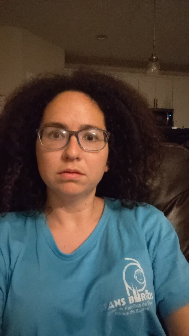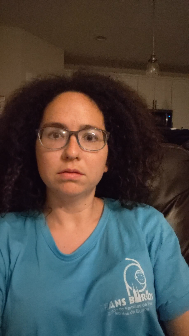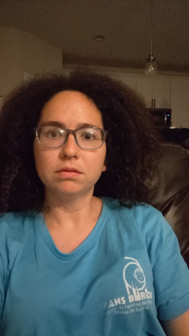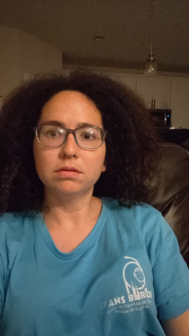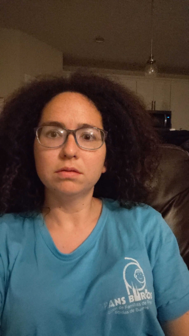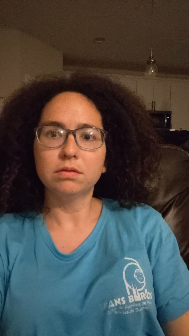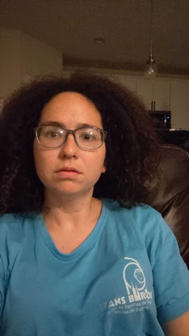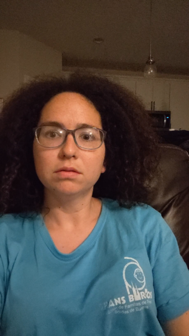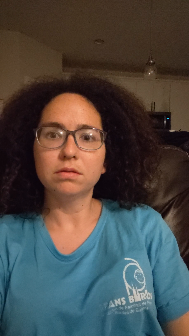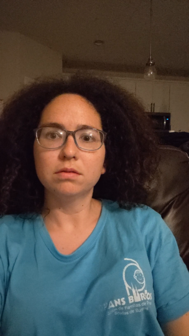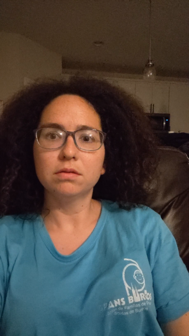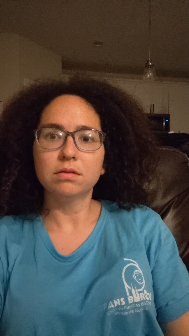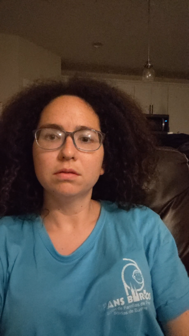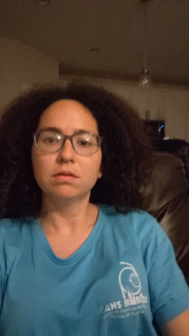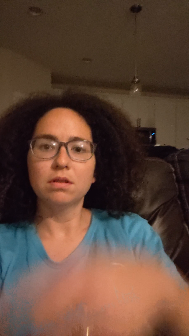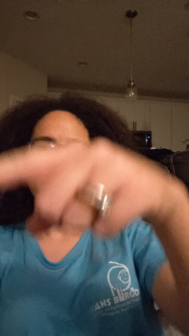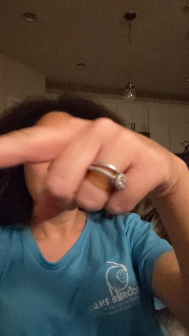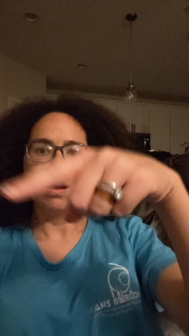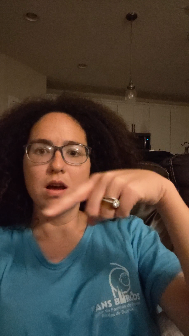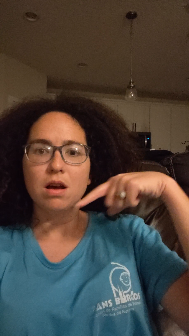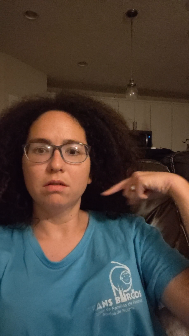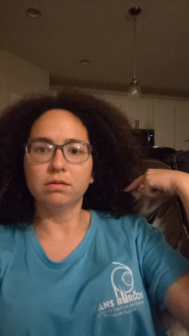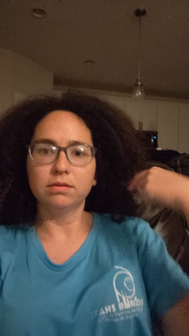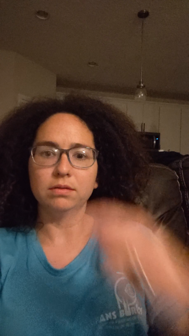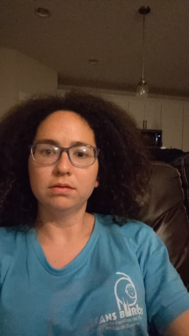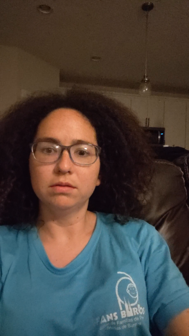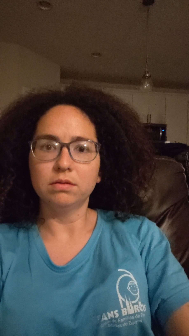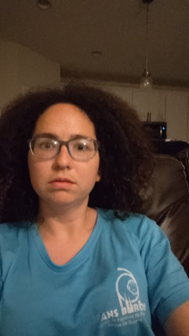long